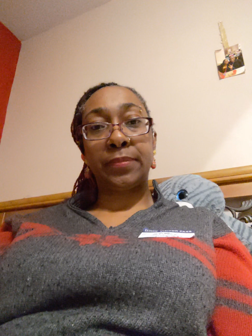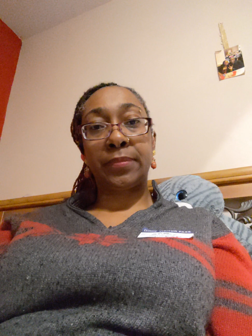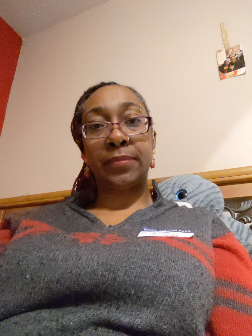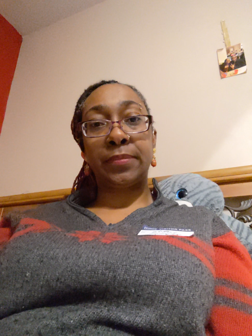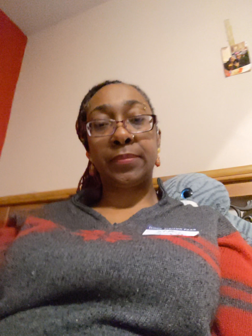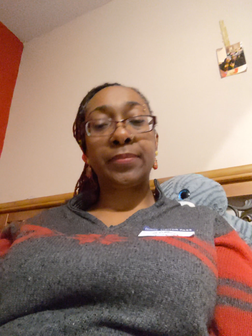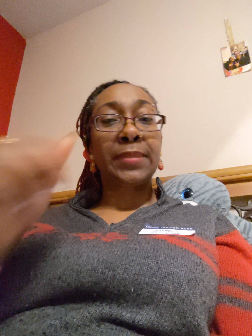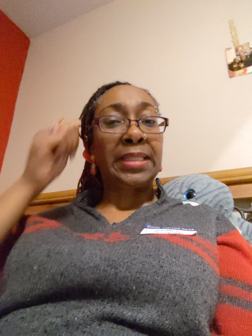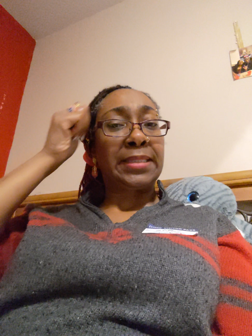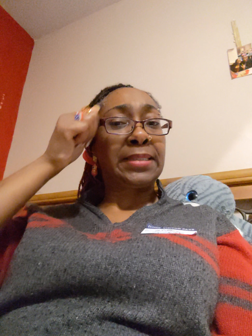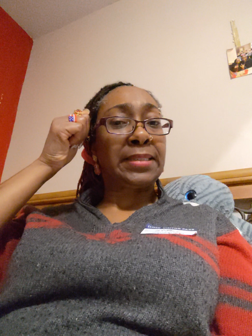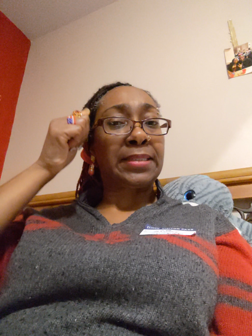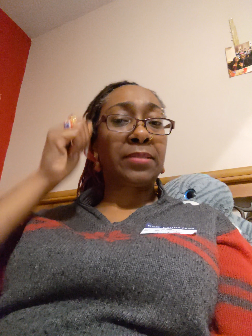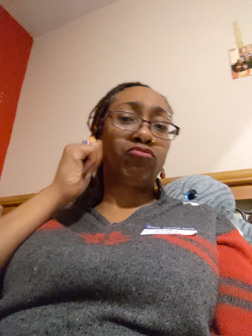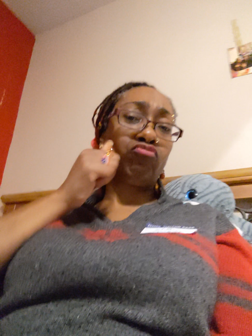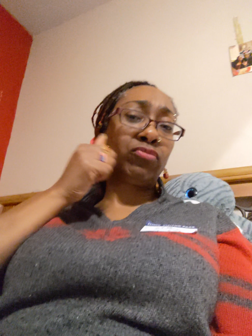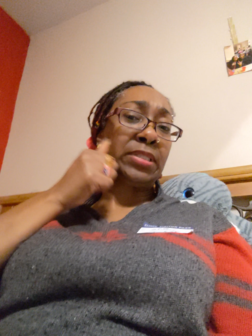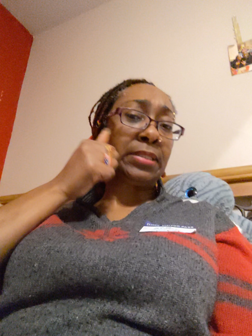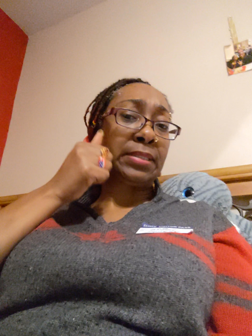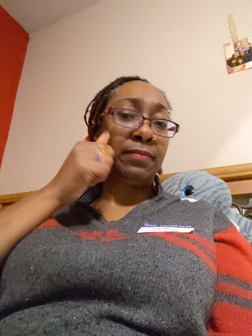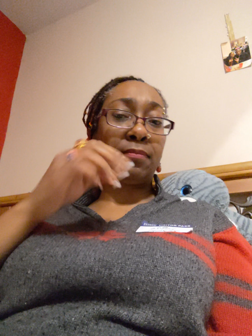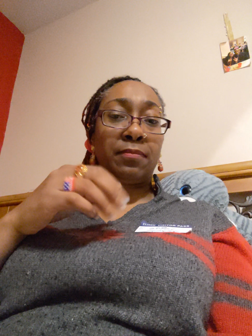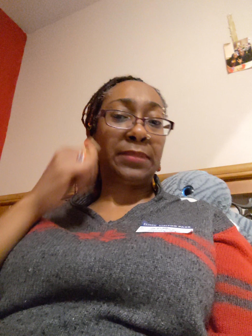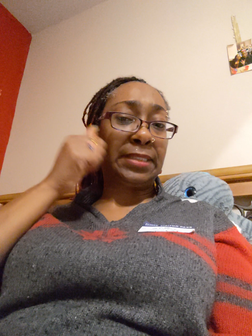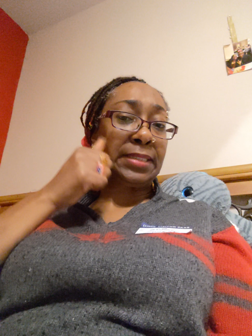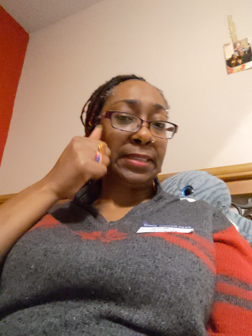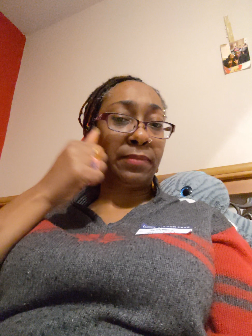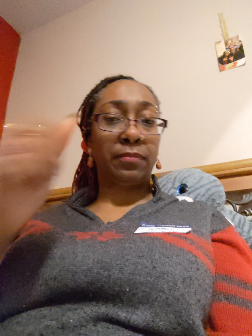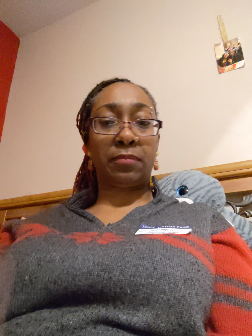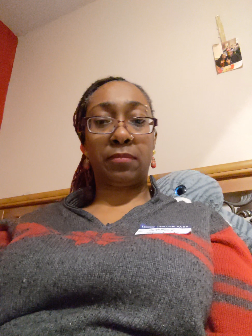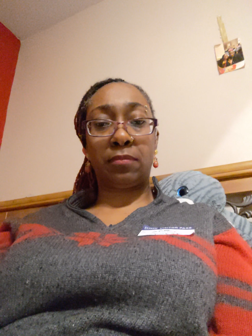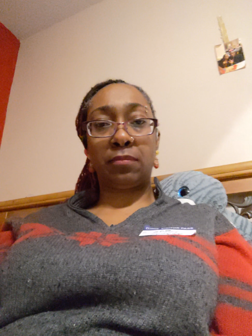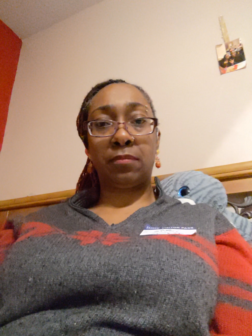aunt